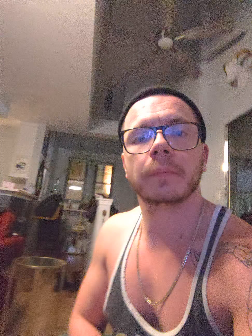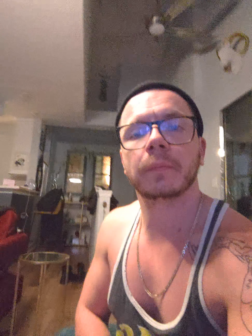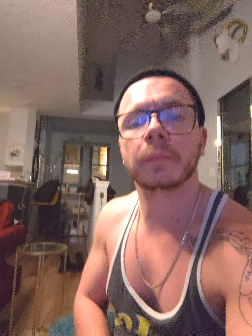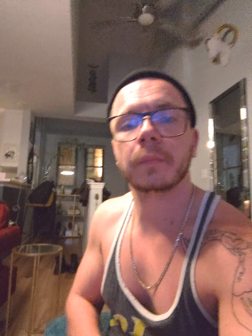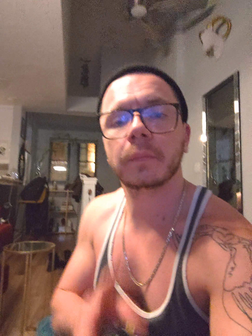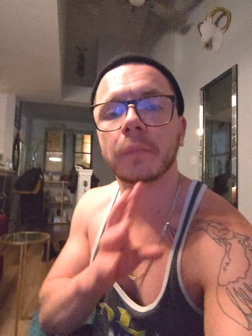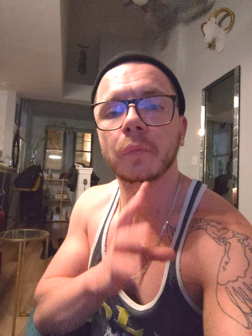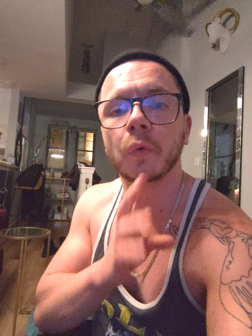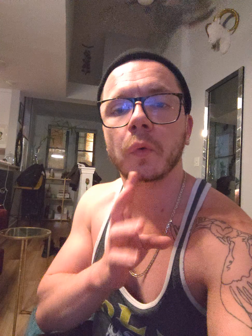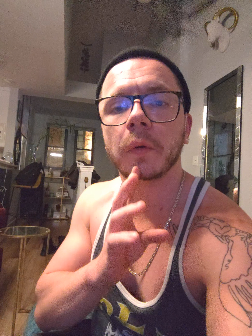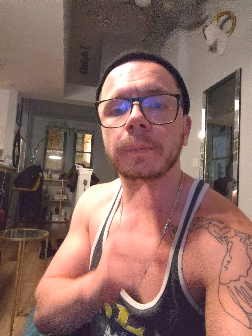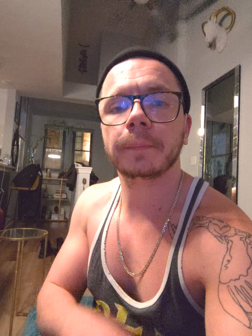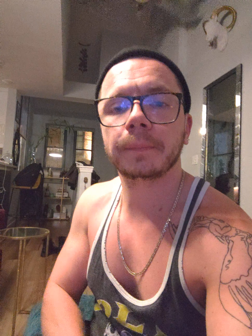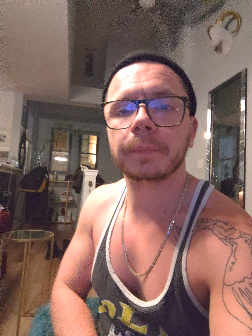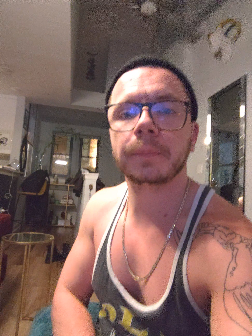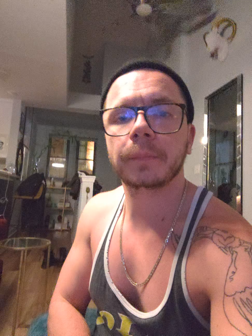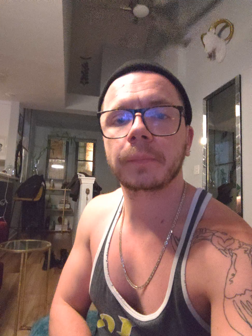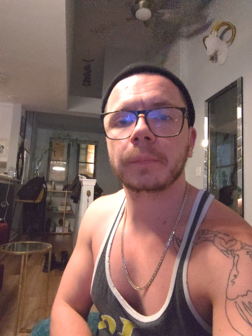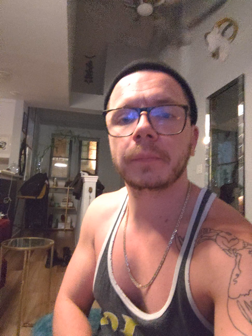talk